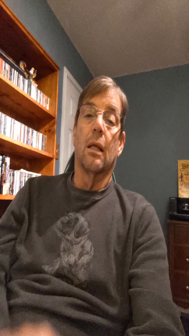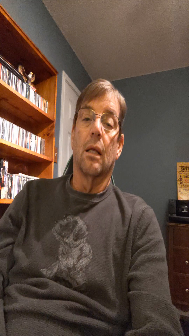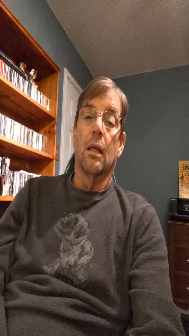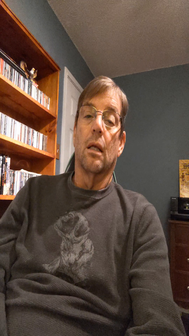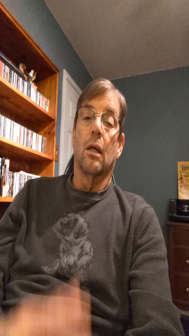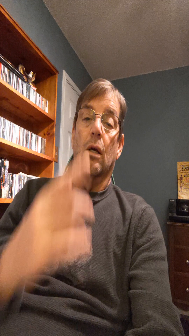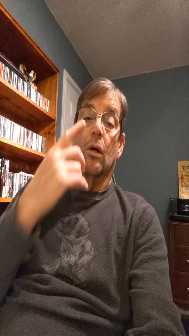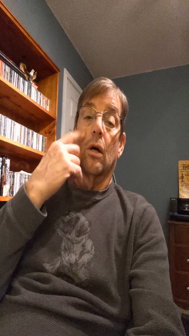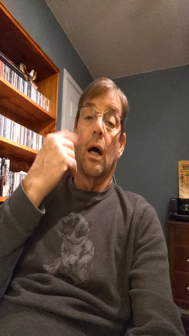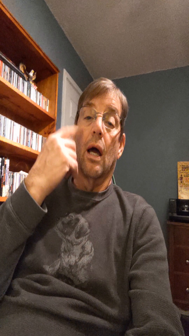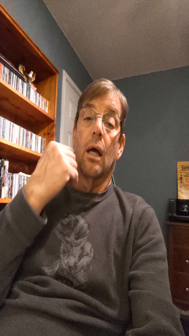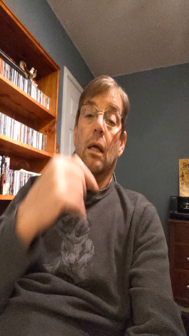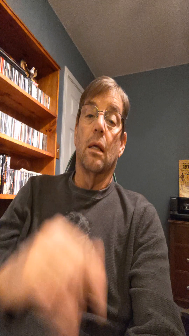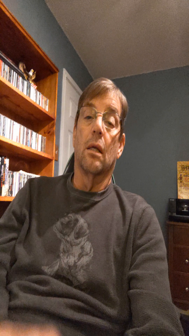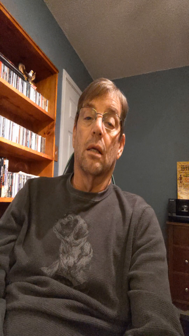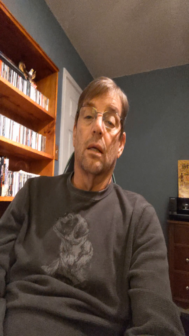cry